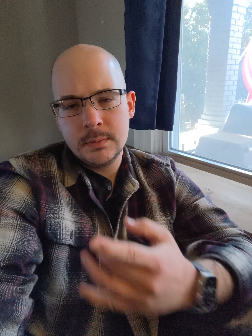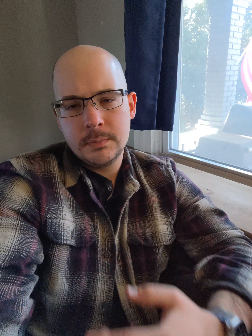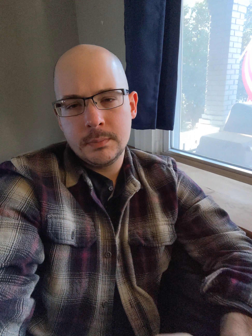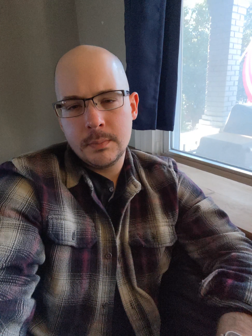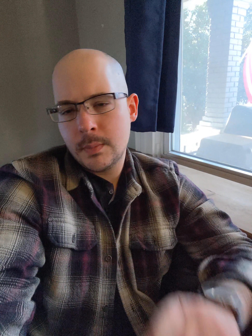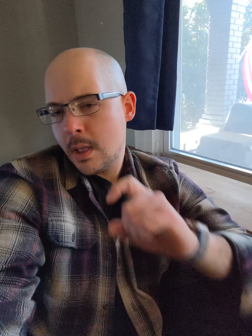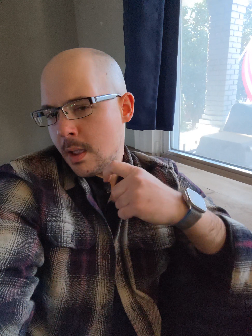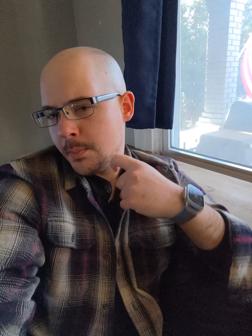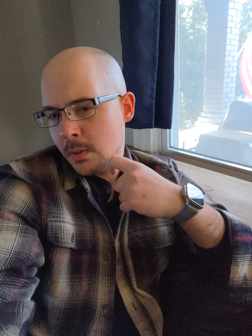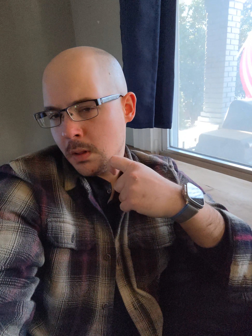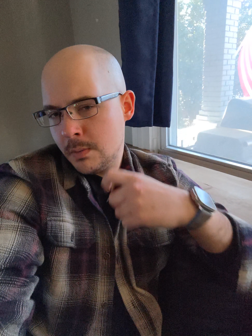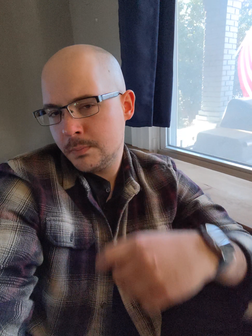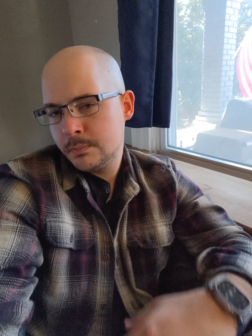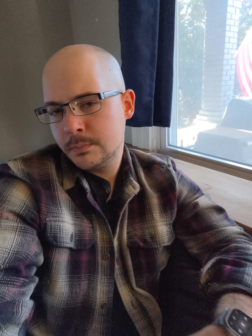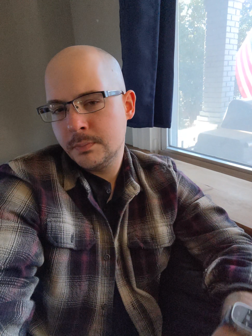apple